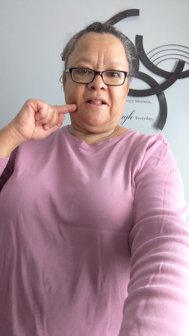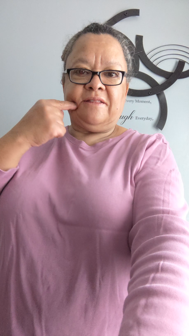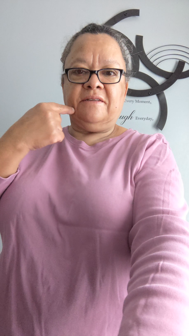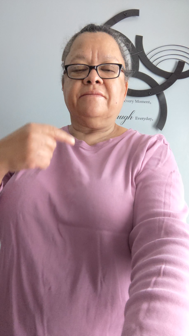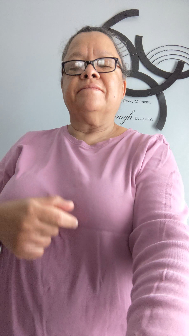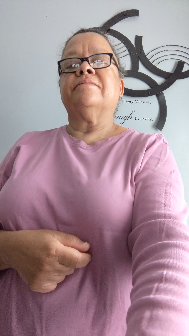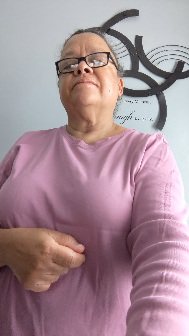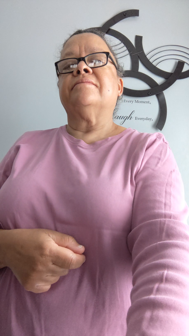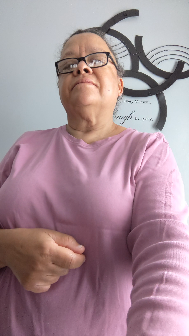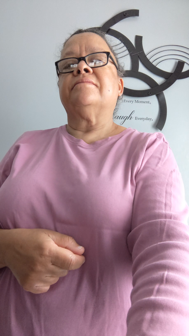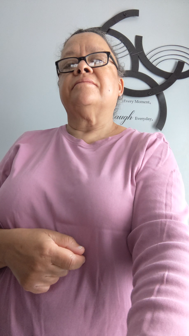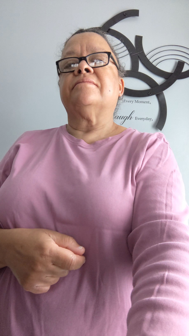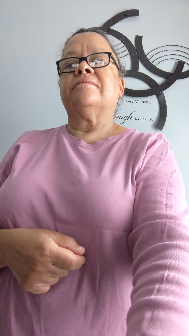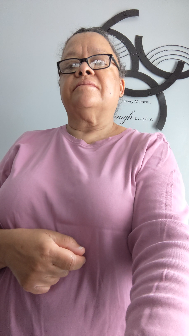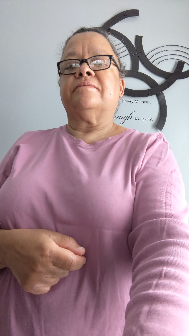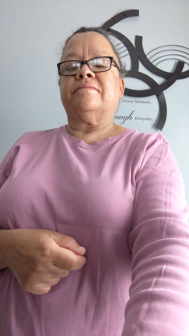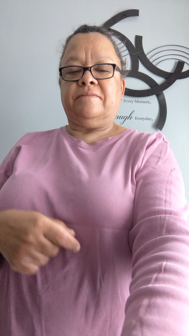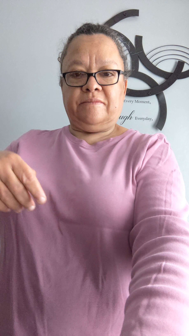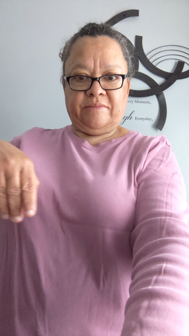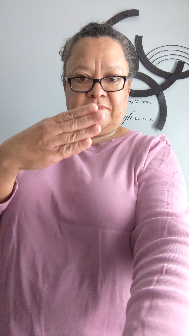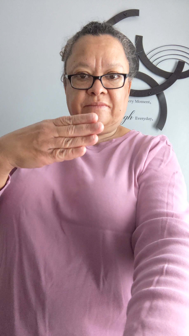kick